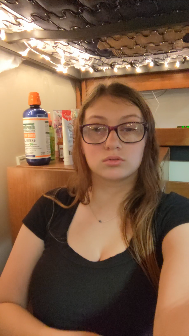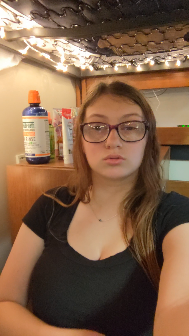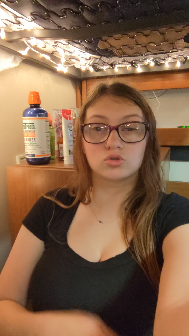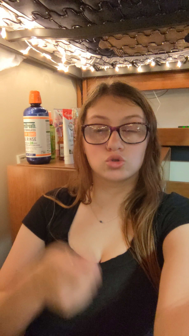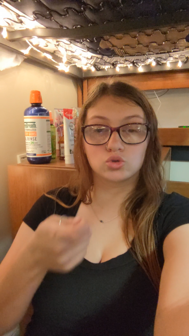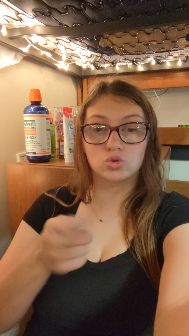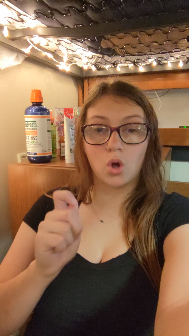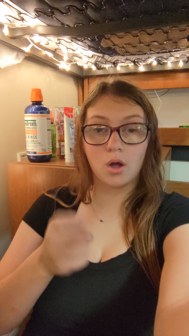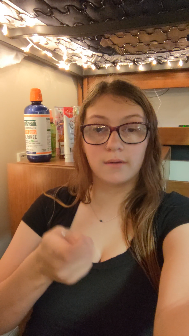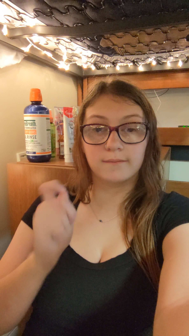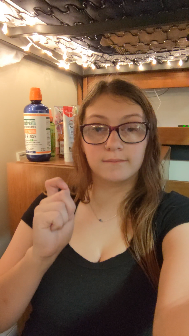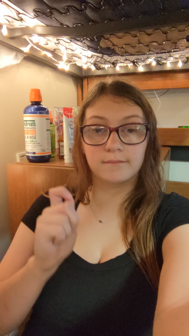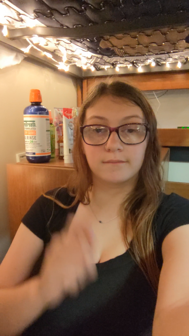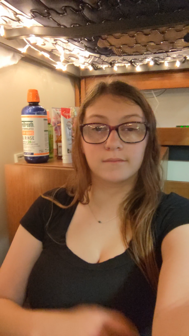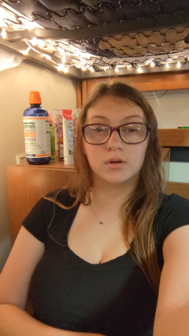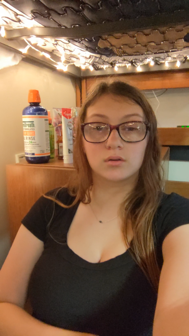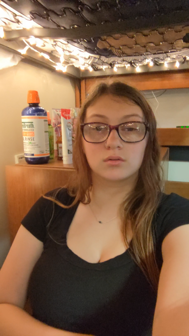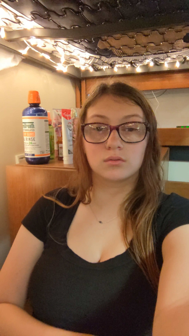shovel